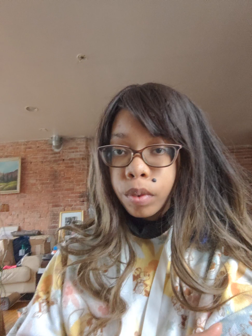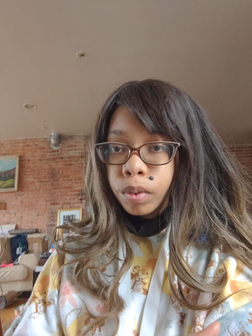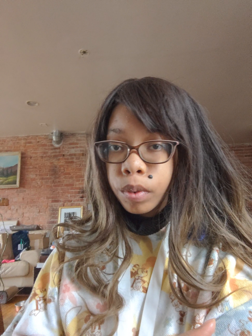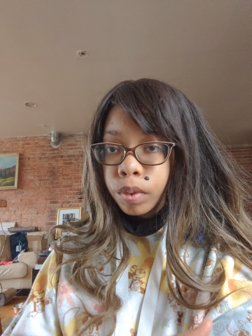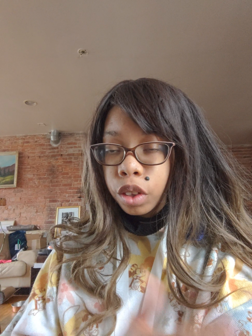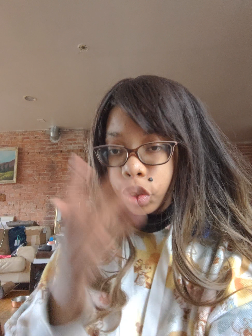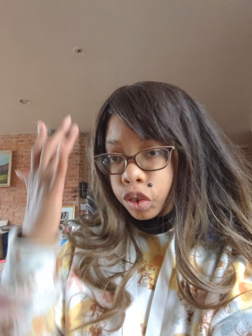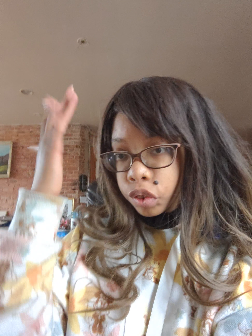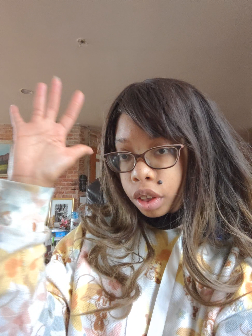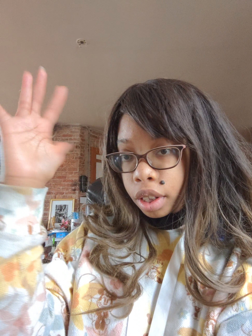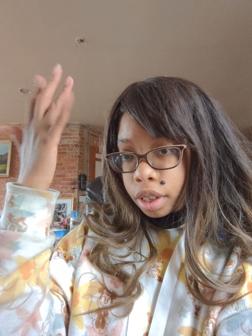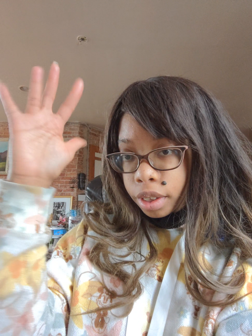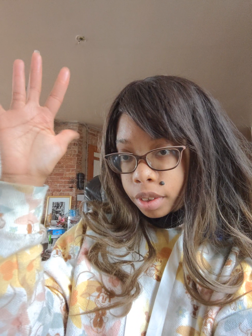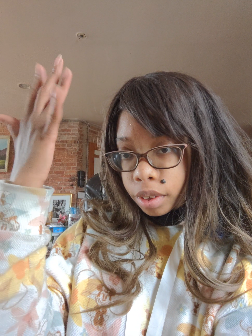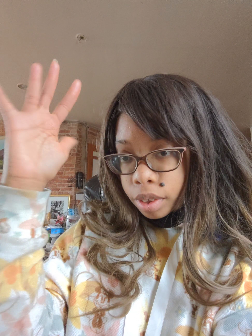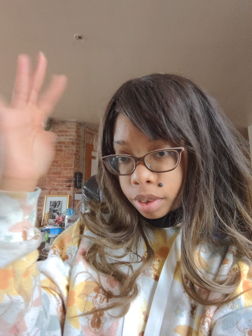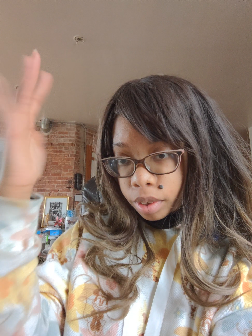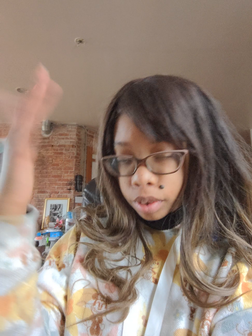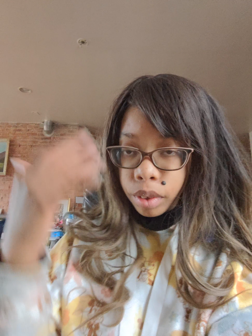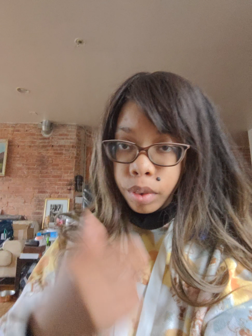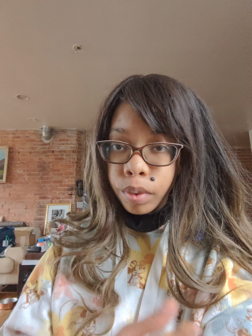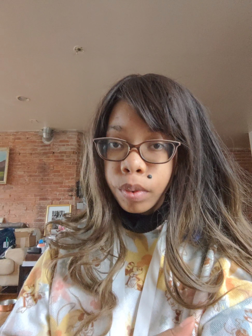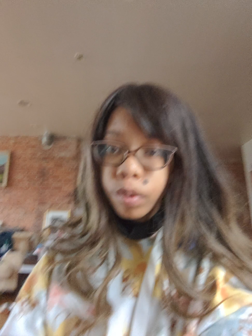tree